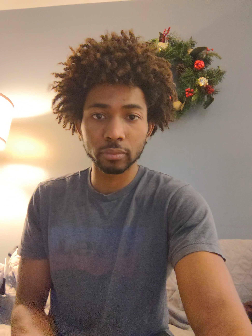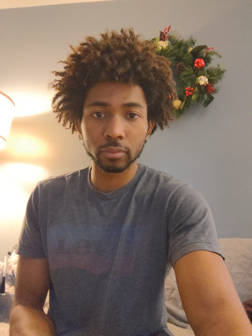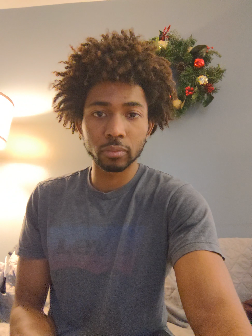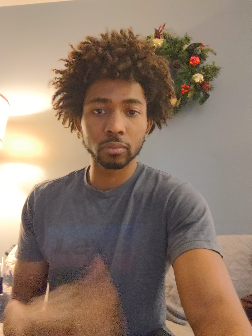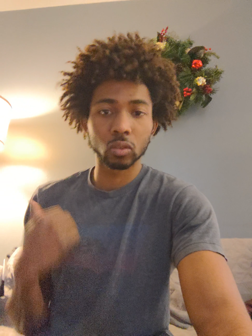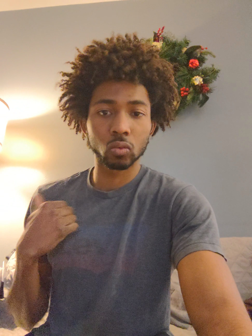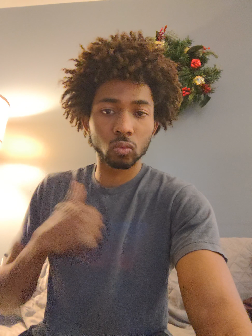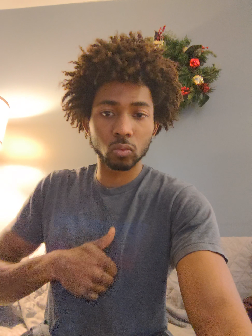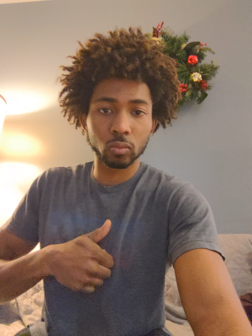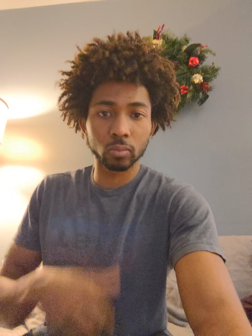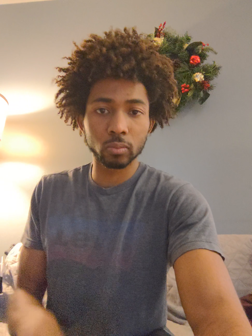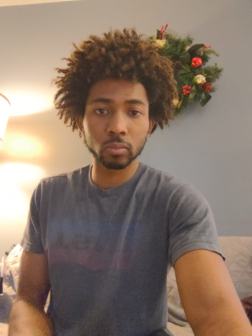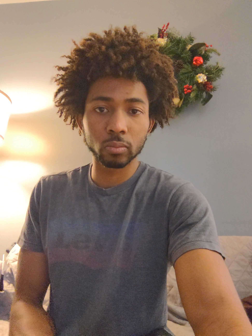jacket